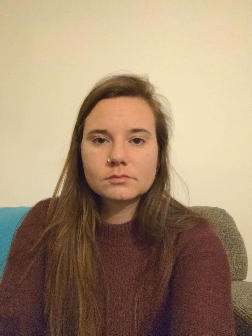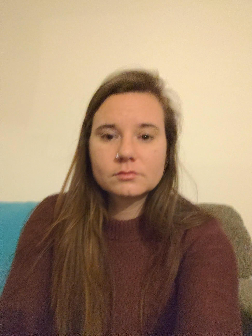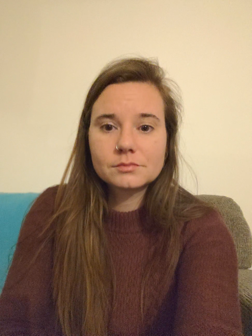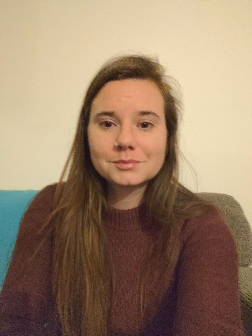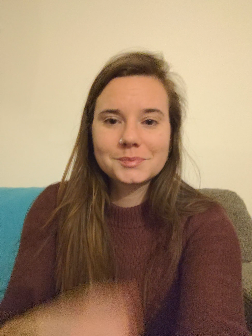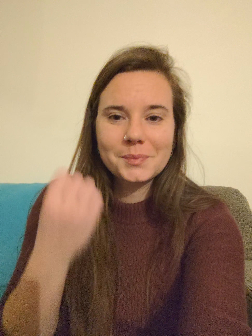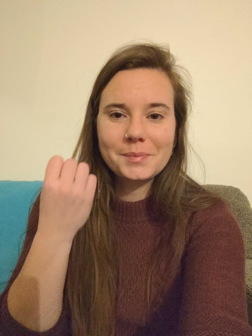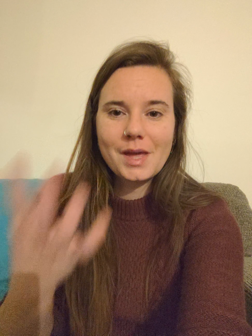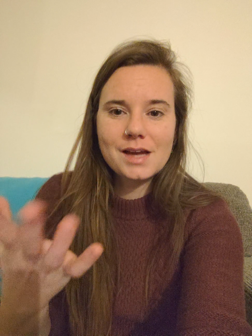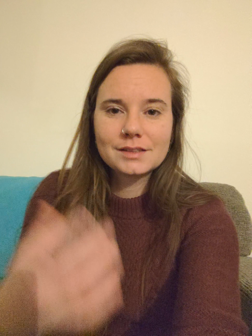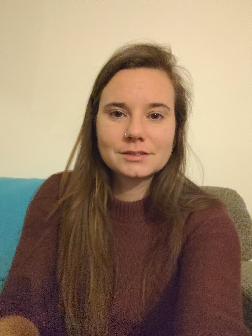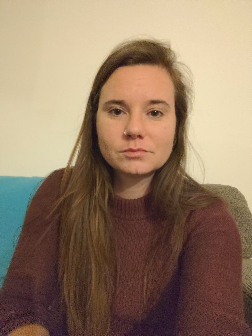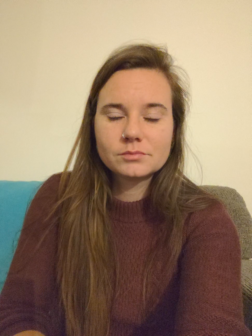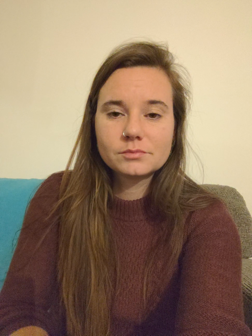many